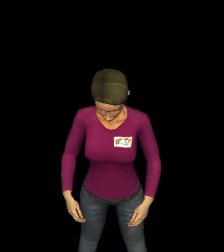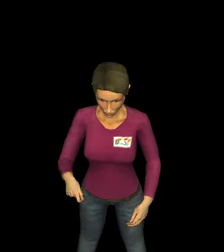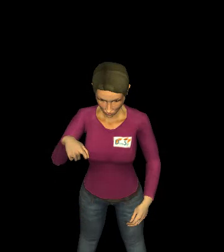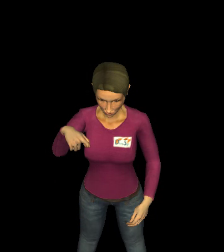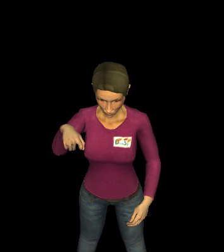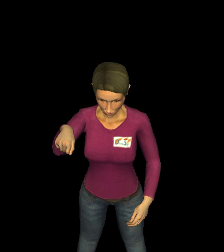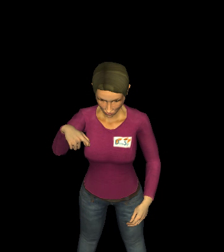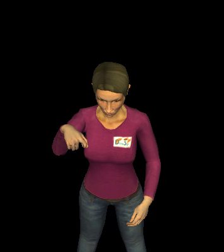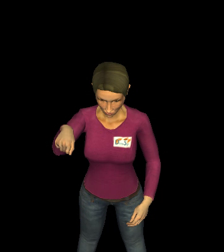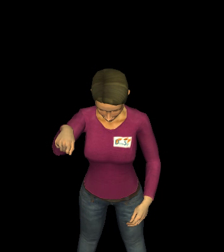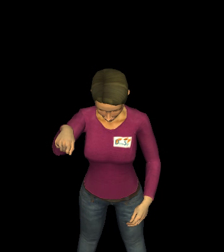رئيس